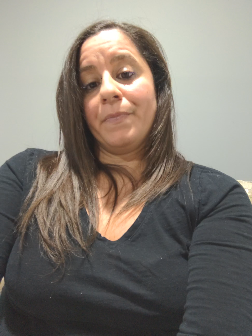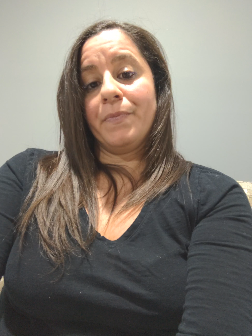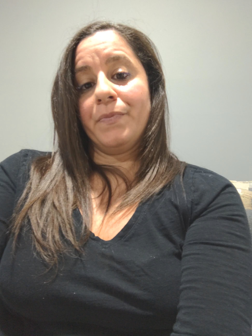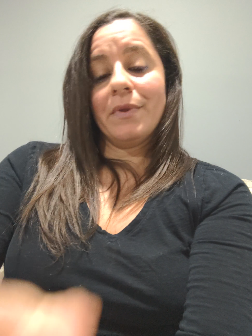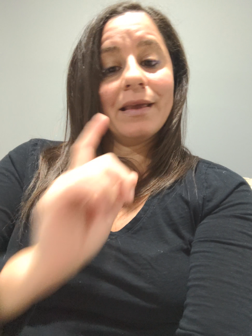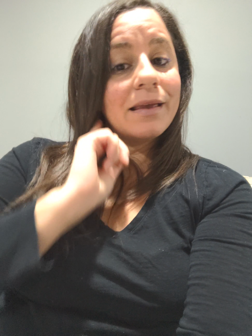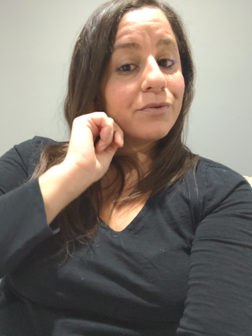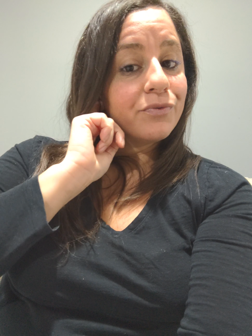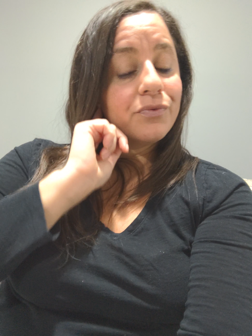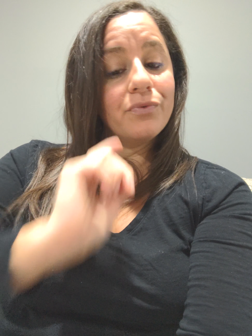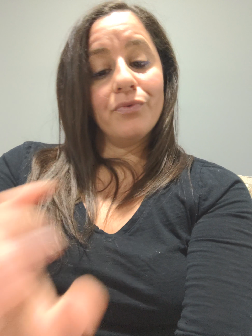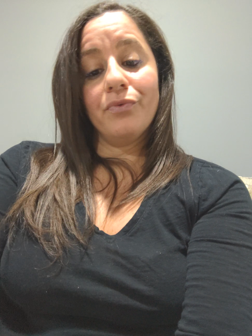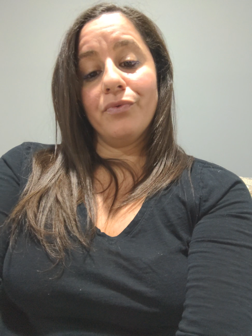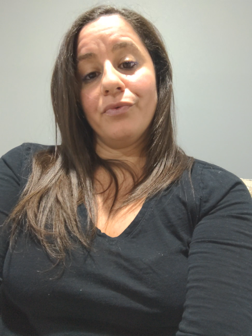ear